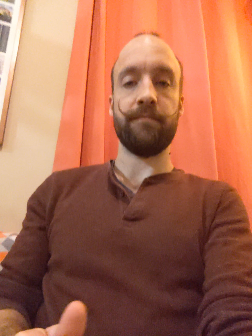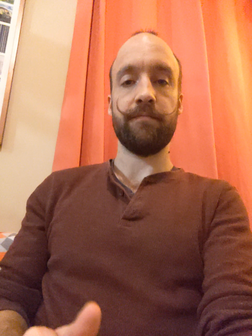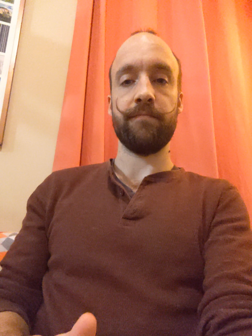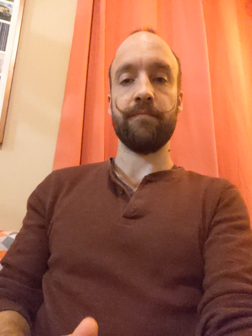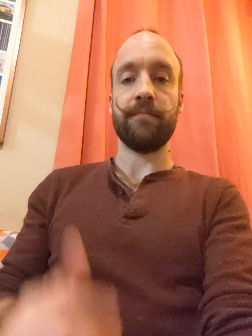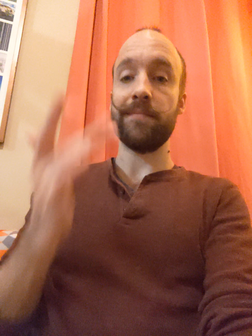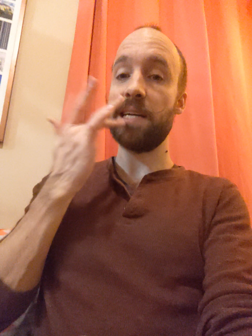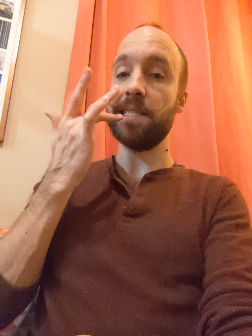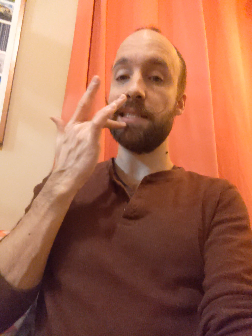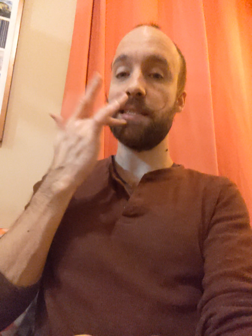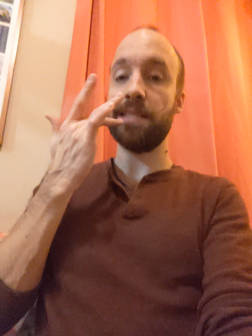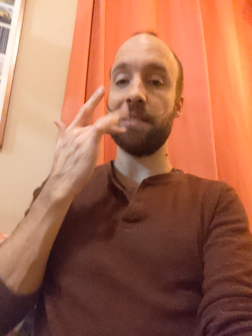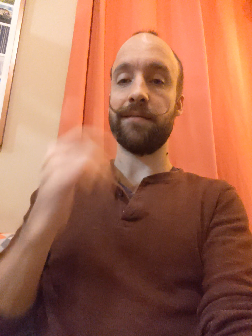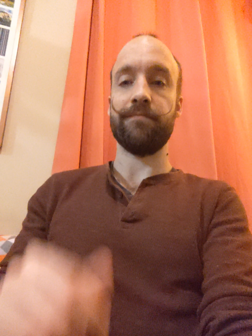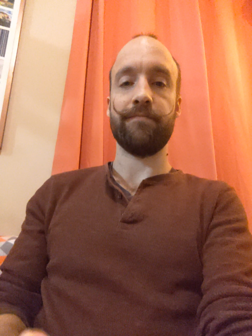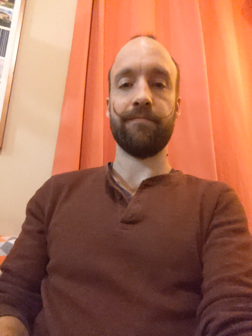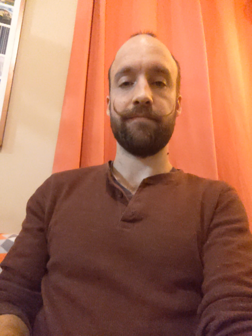taste